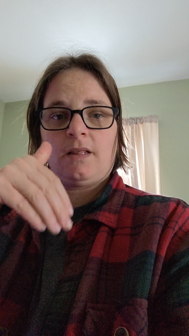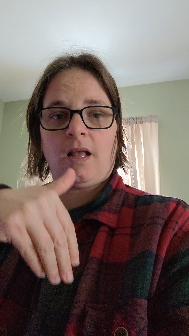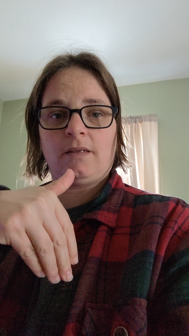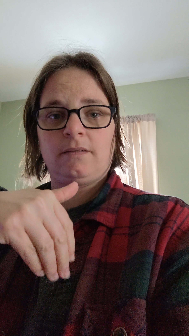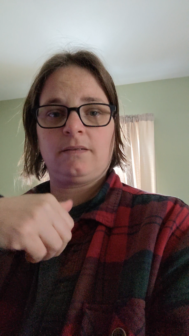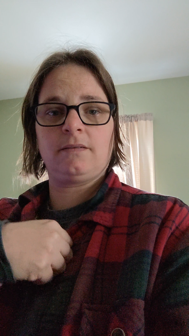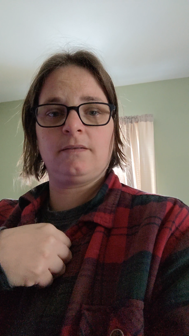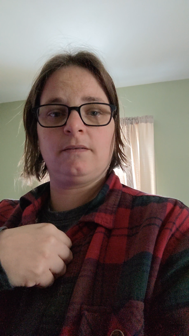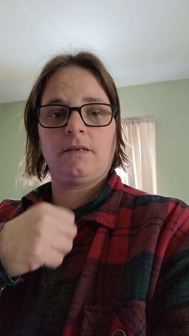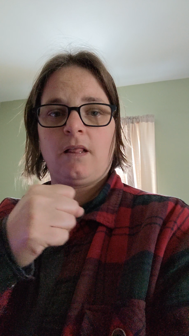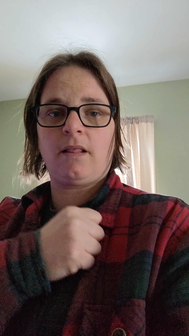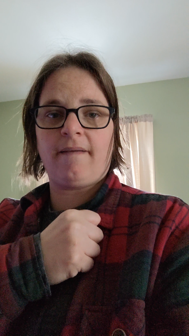love